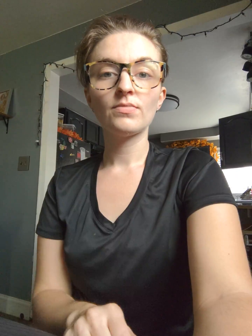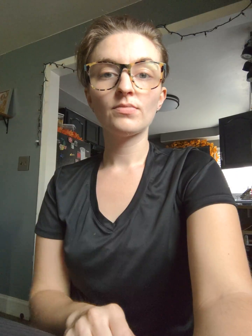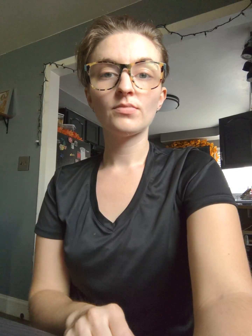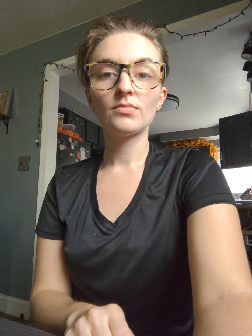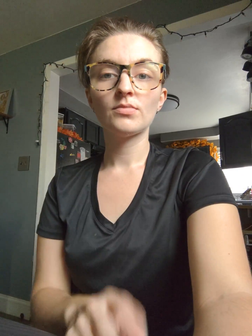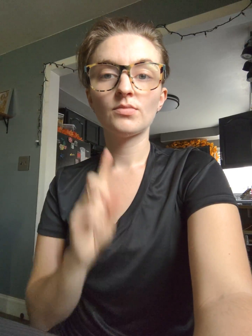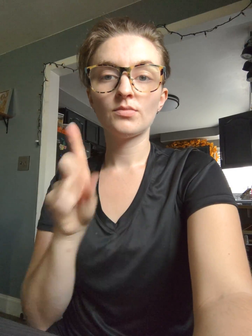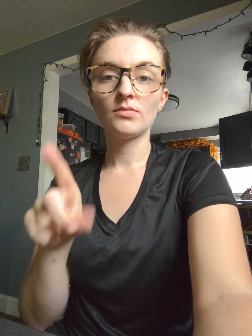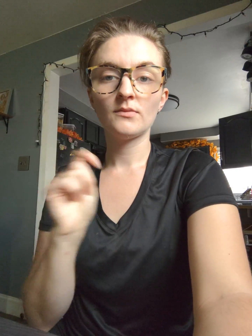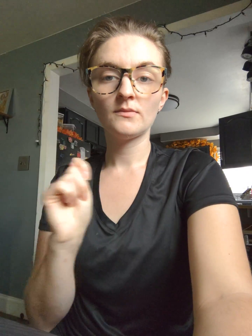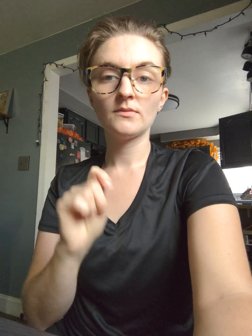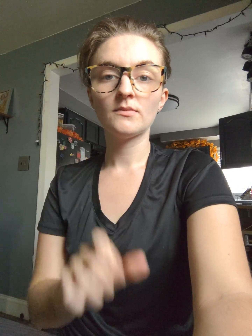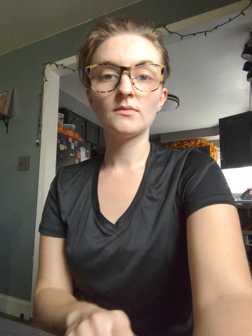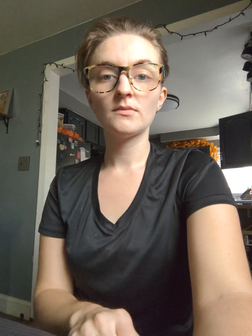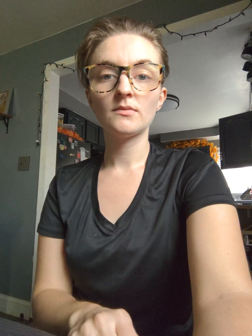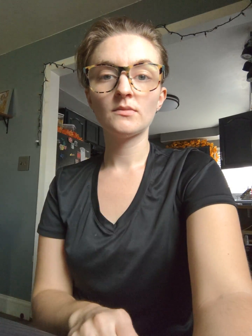go potty